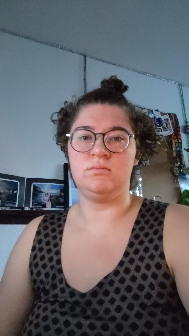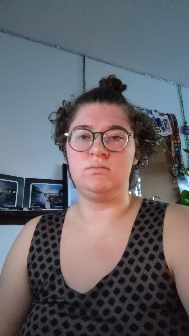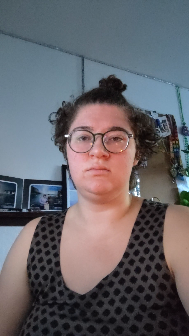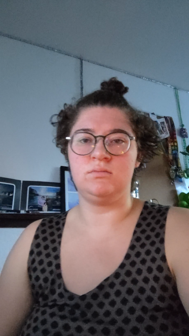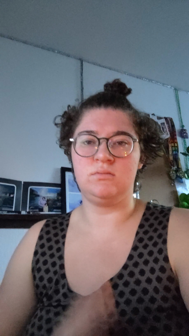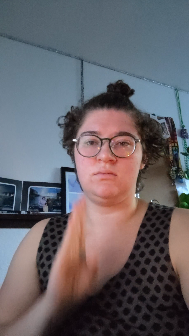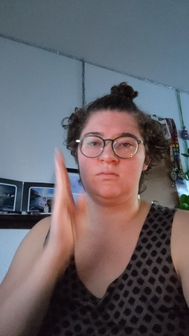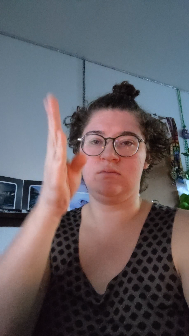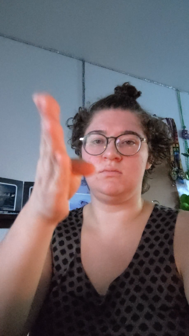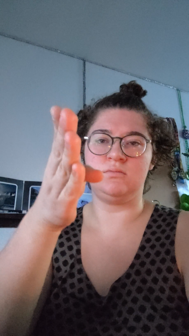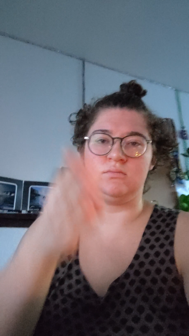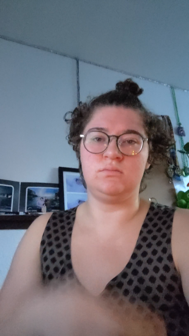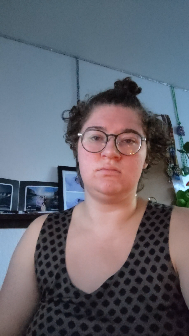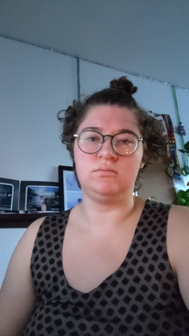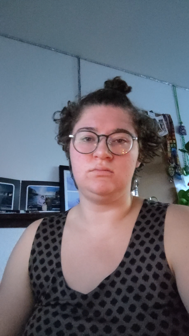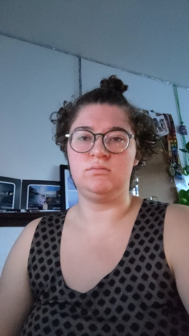over